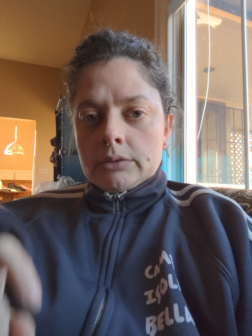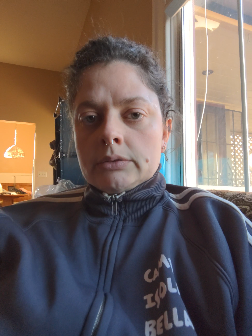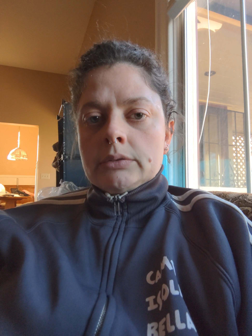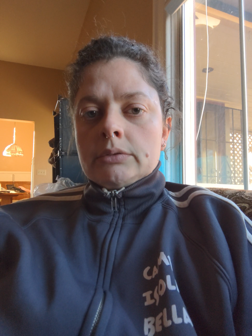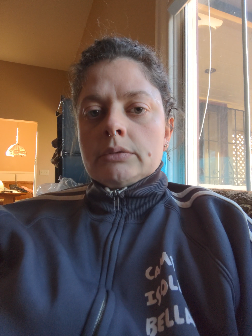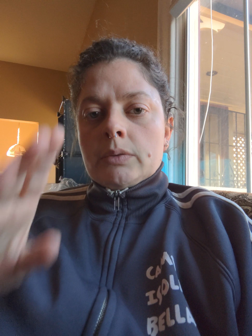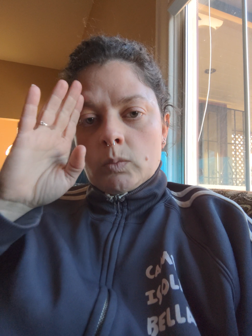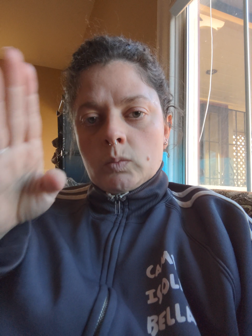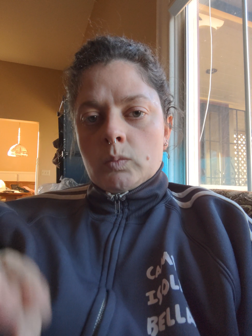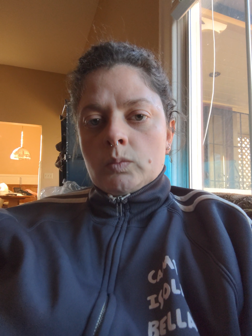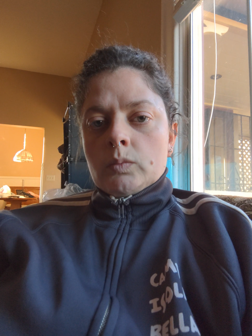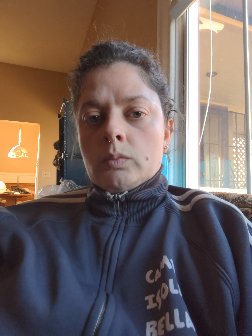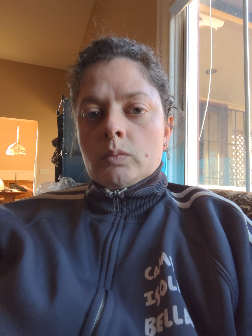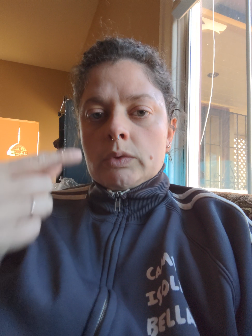hello